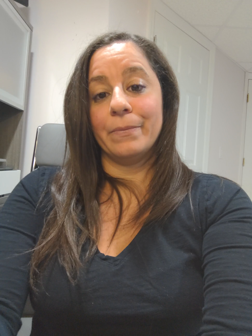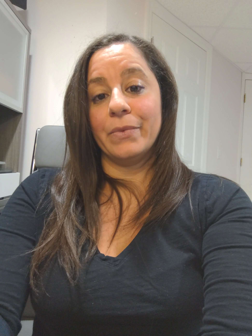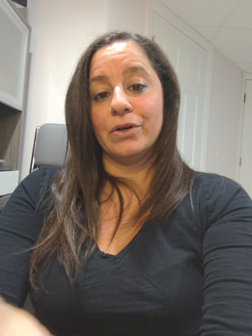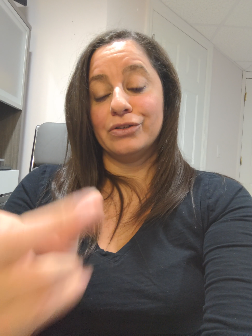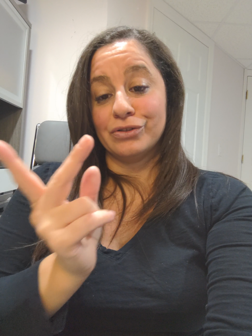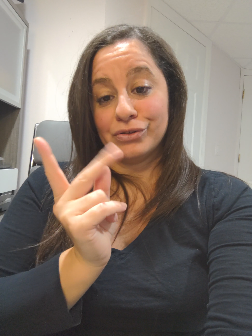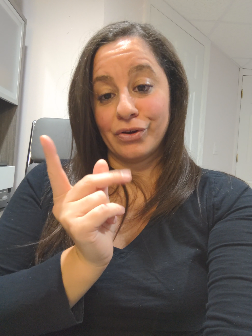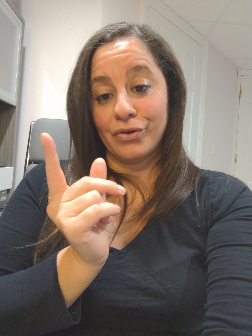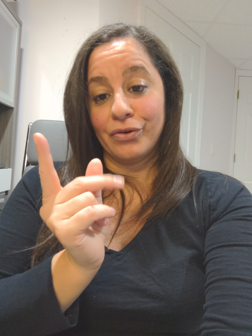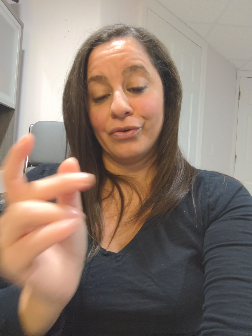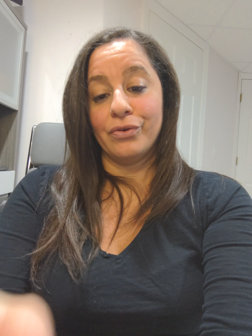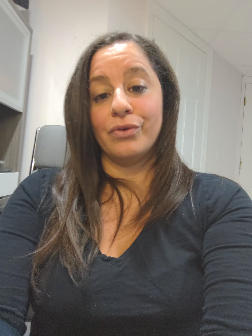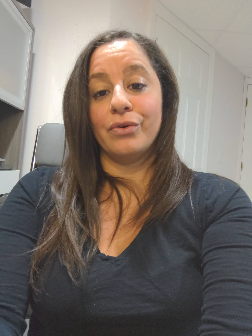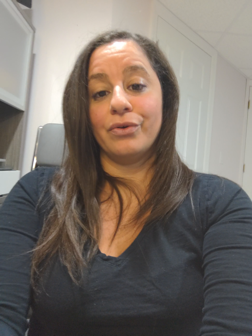dog